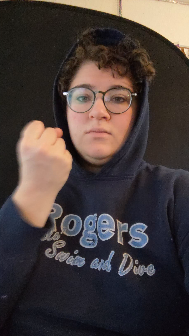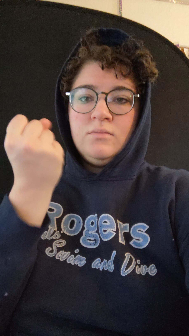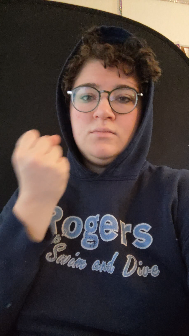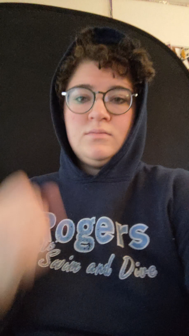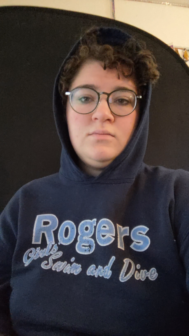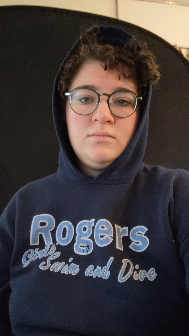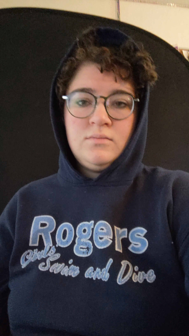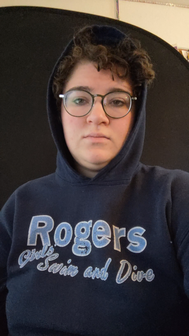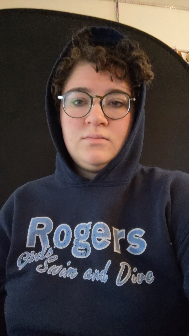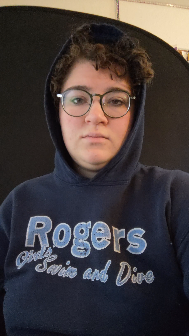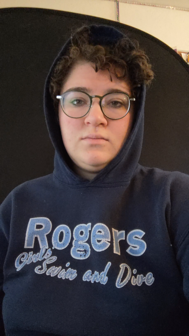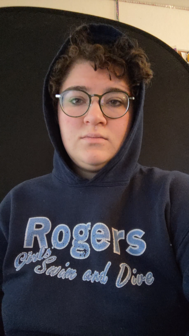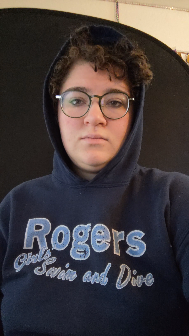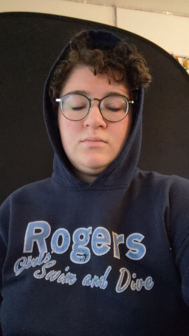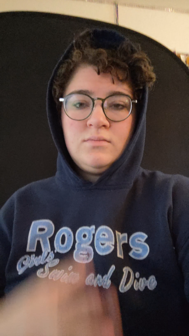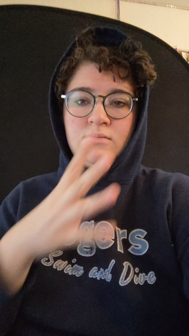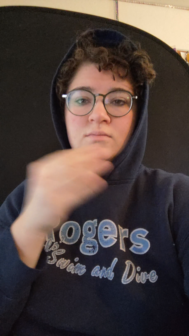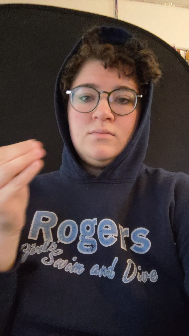and